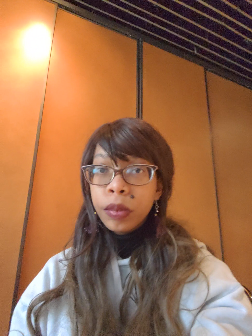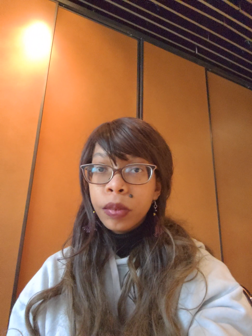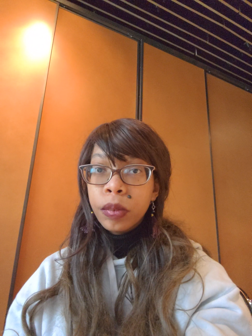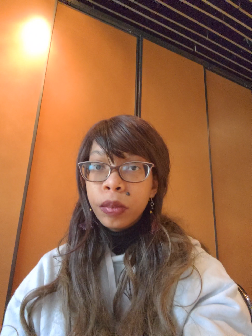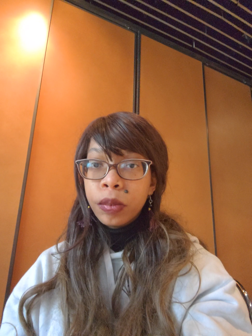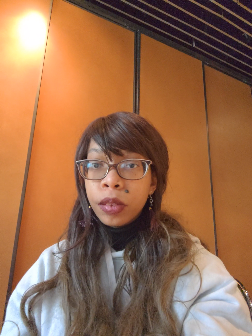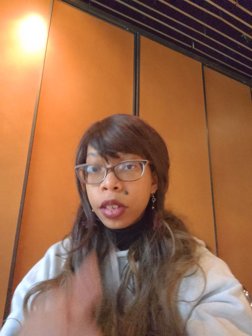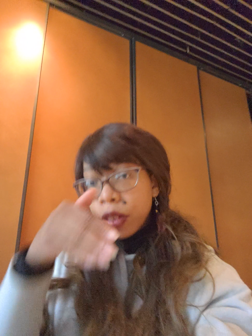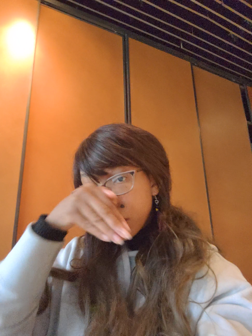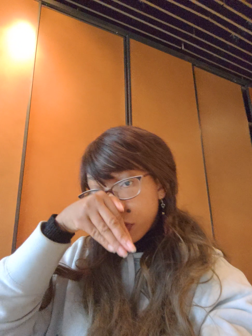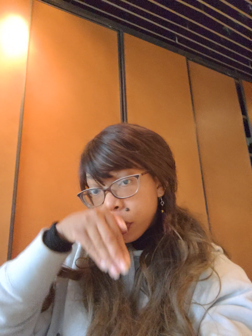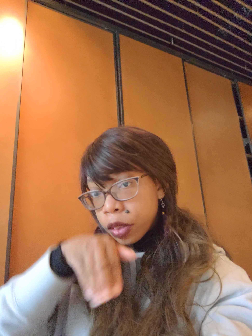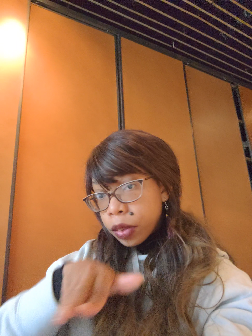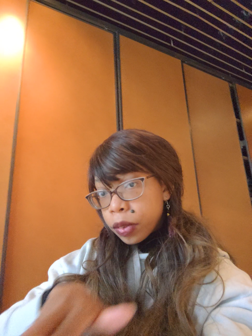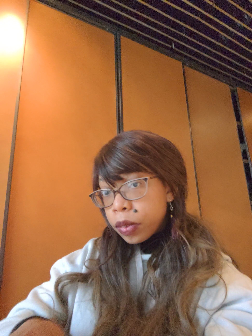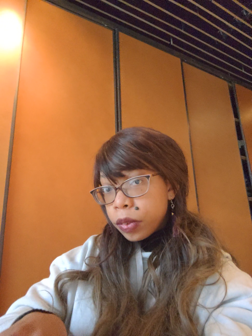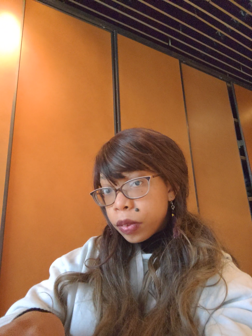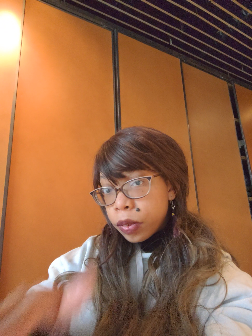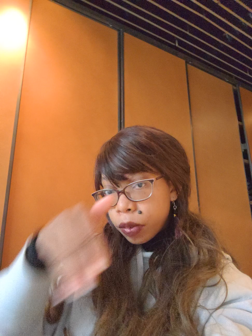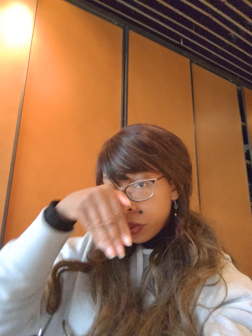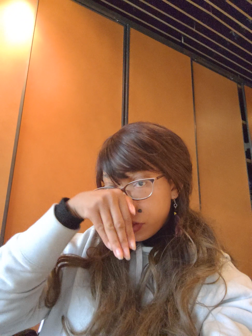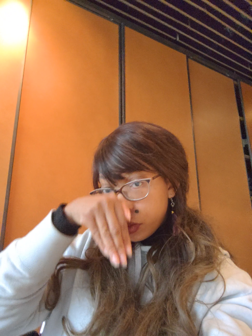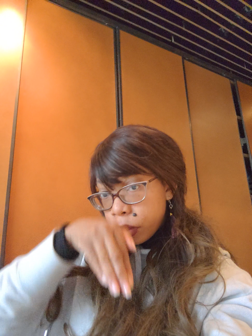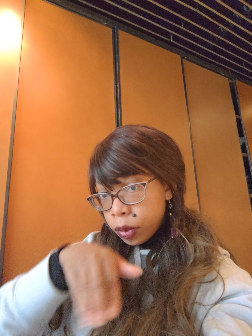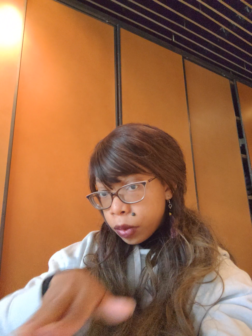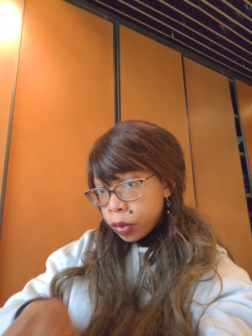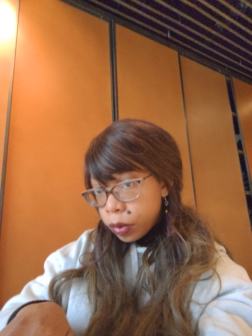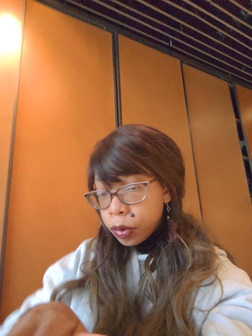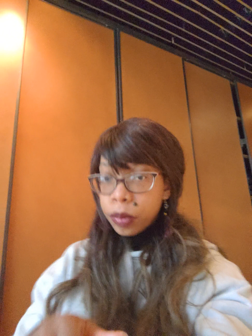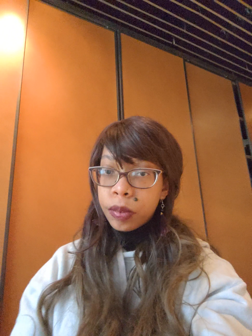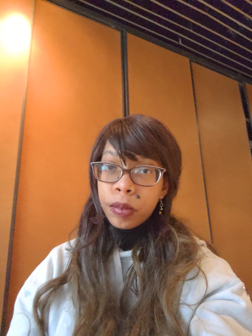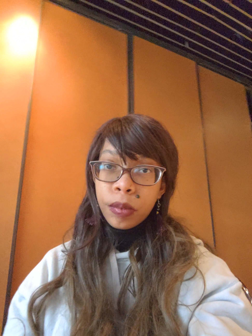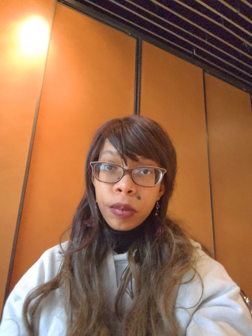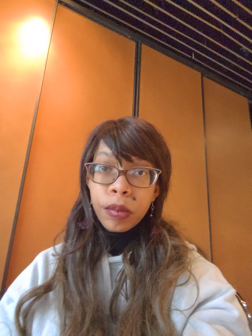elephant